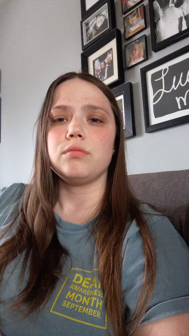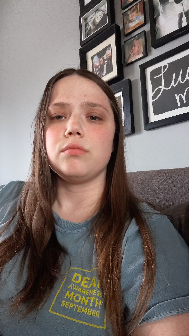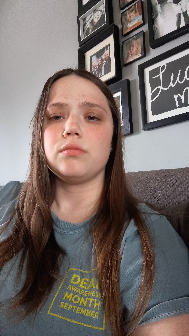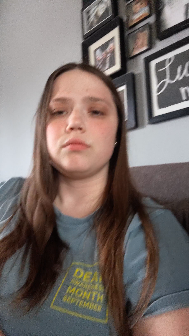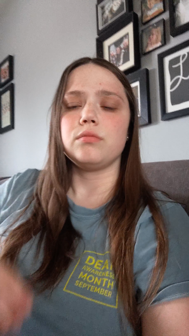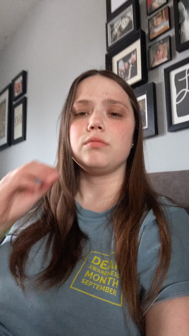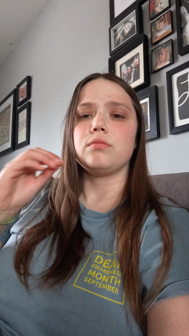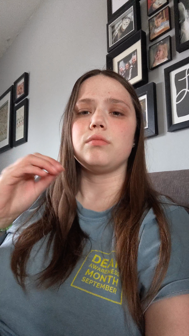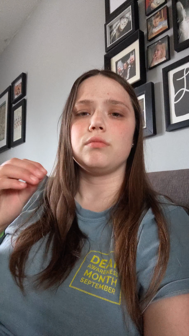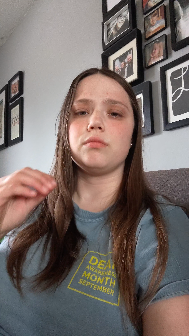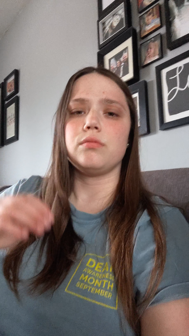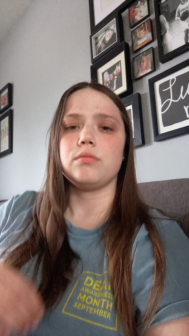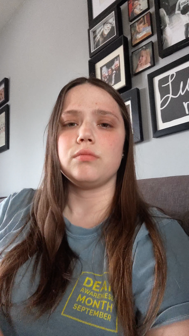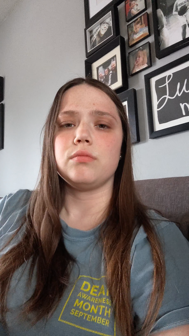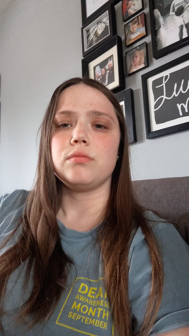fix